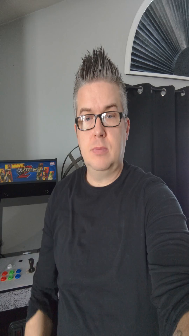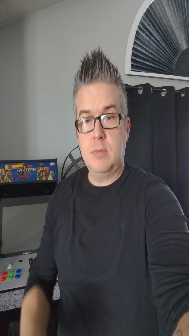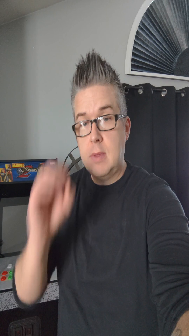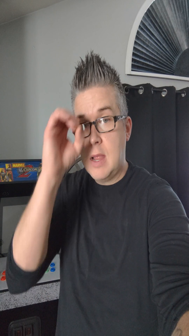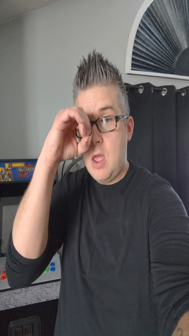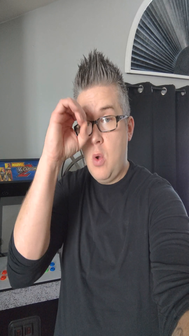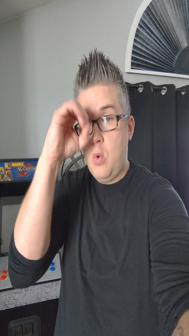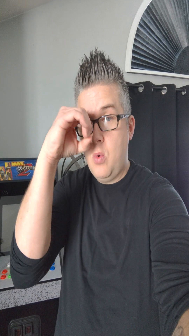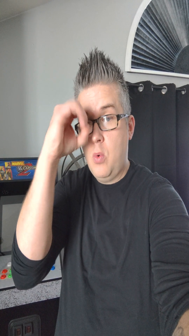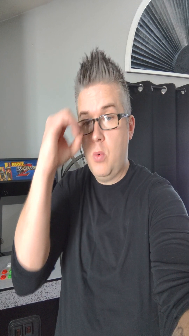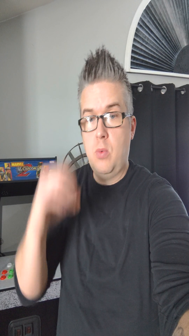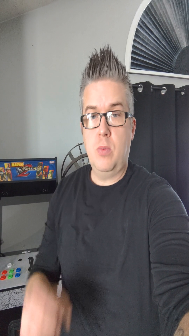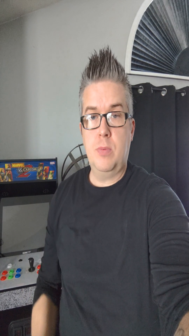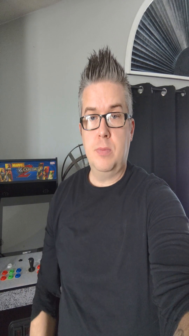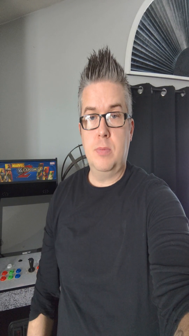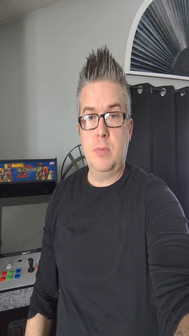owl